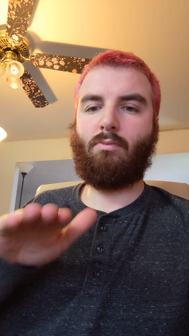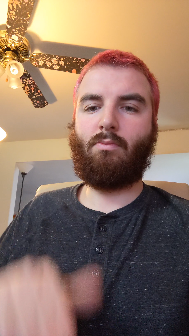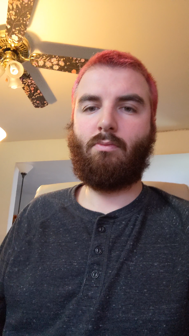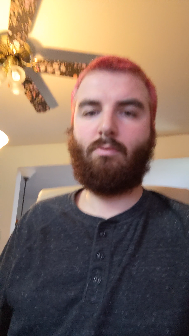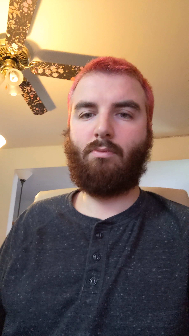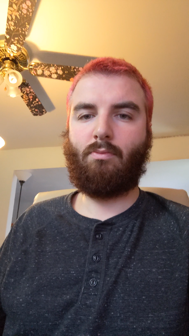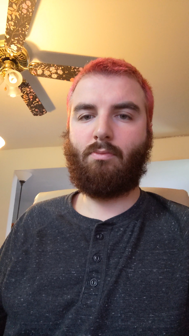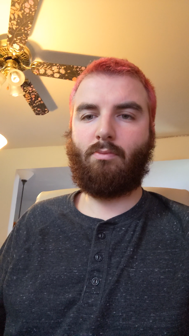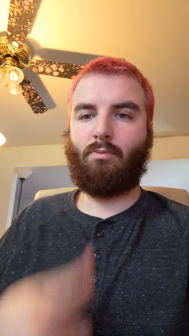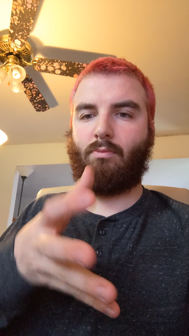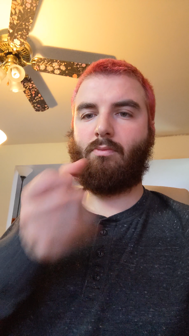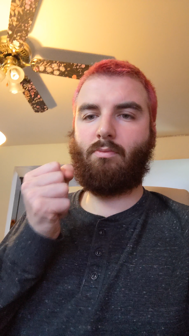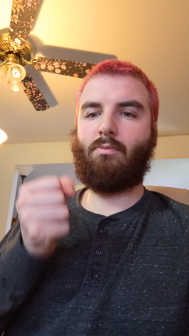get